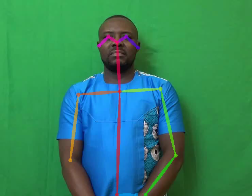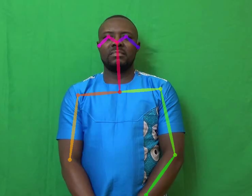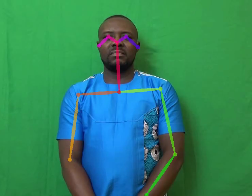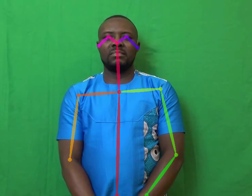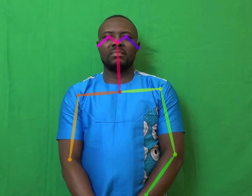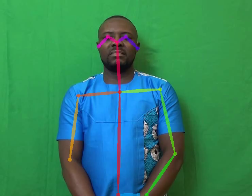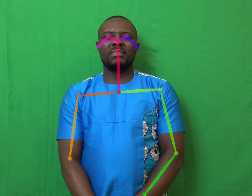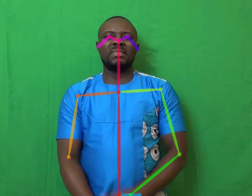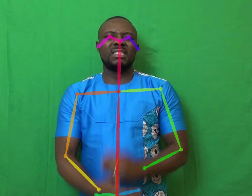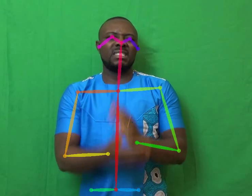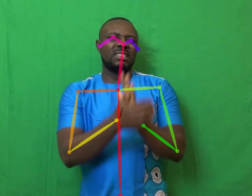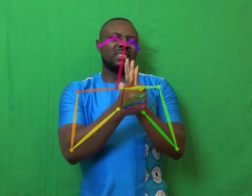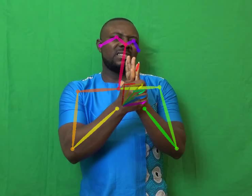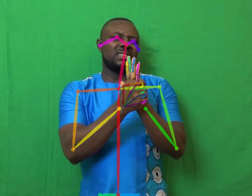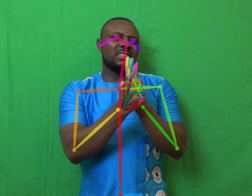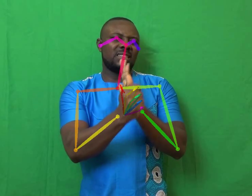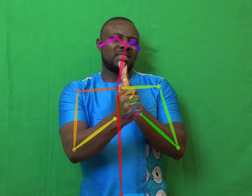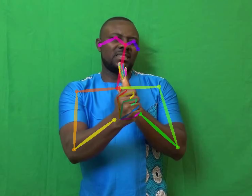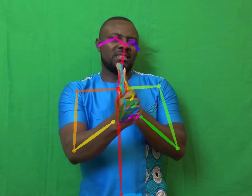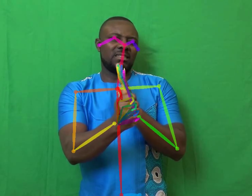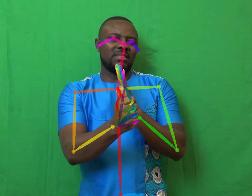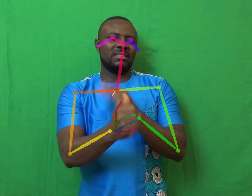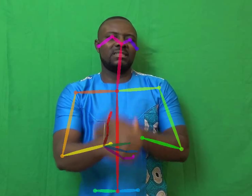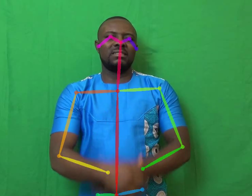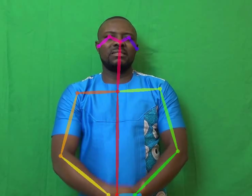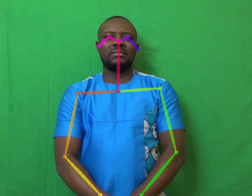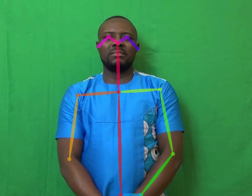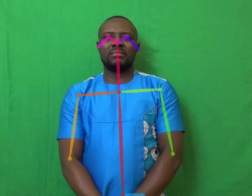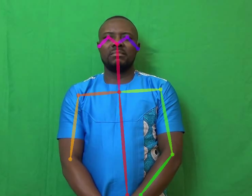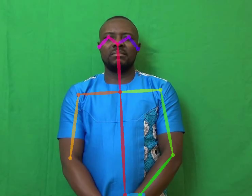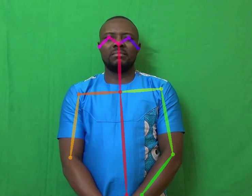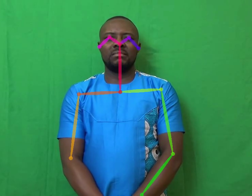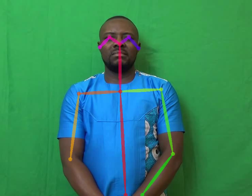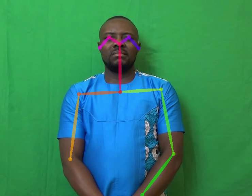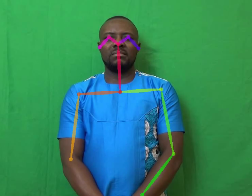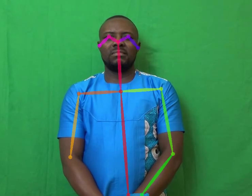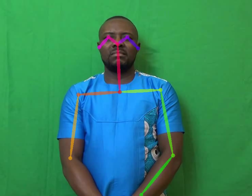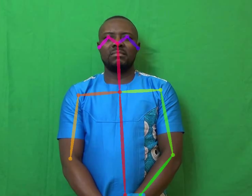skills